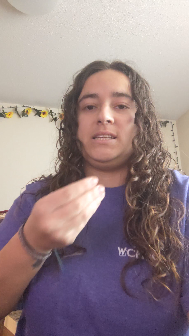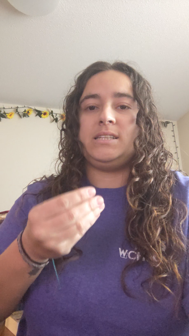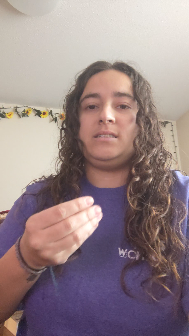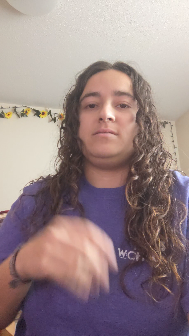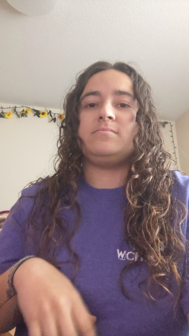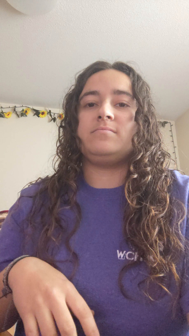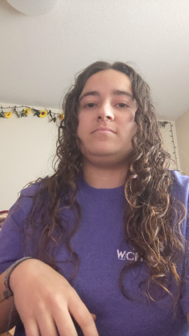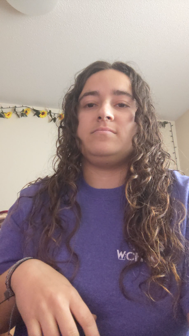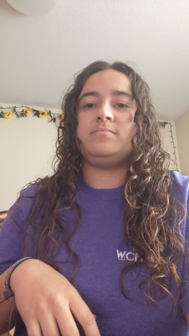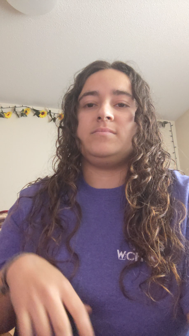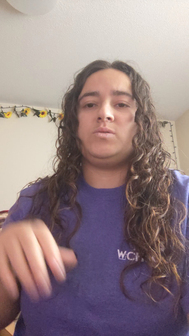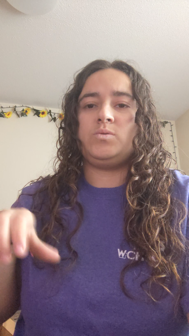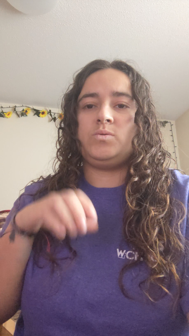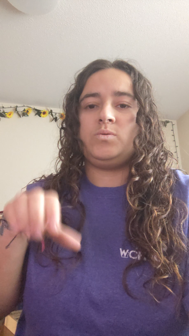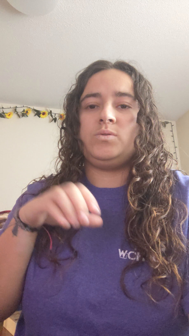does